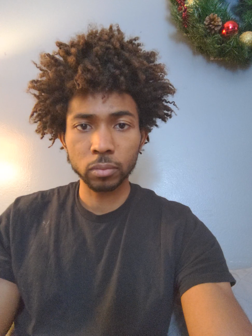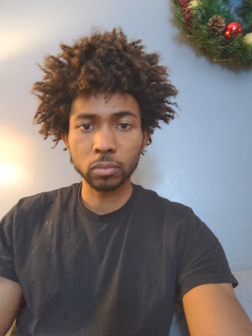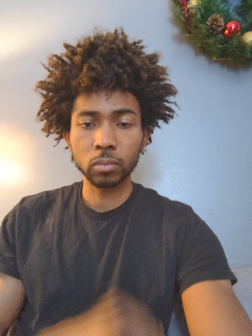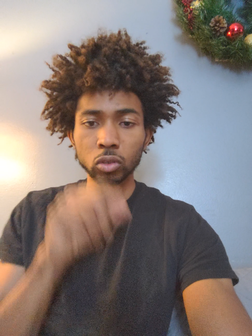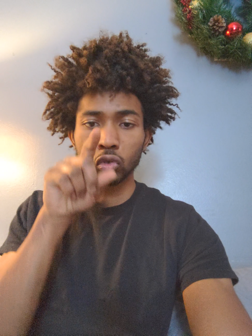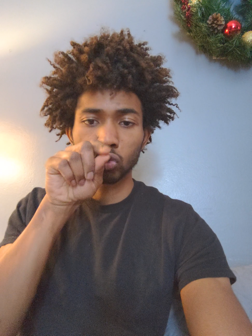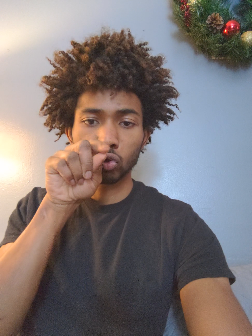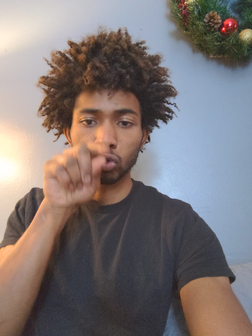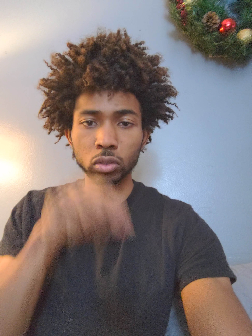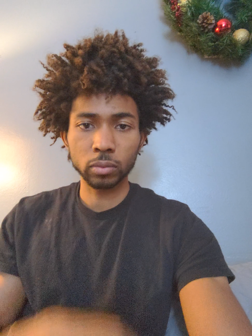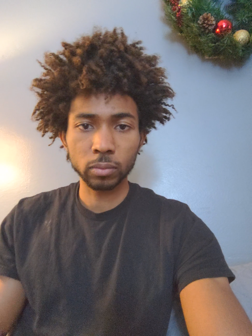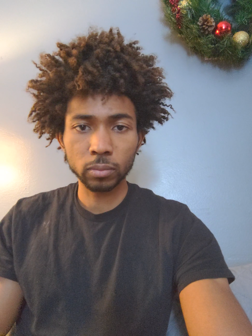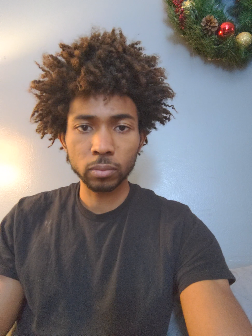bird